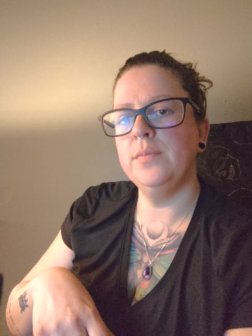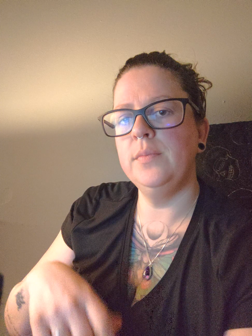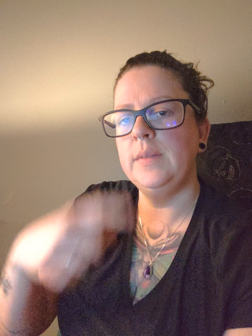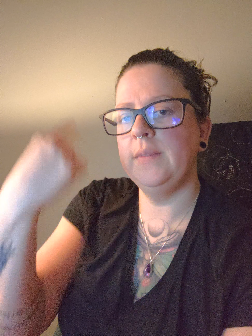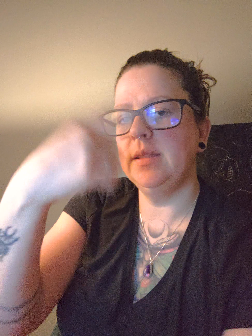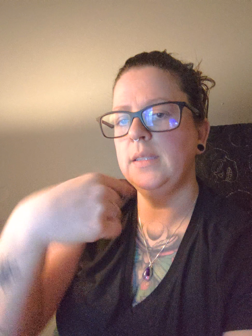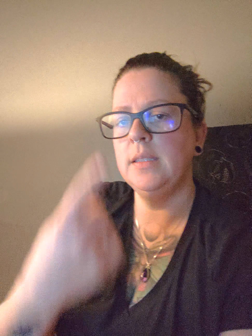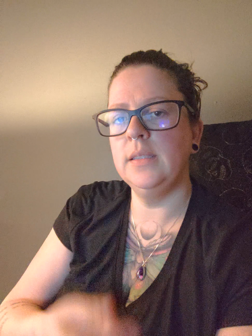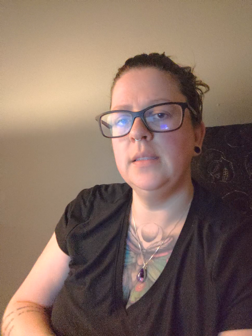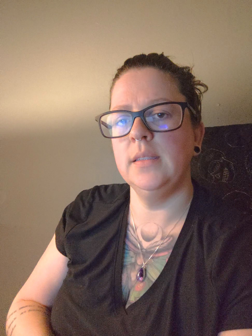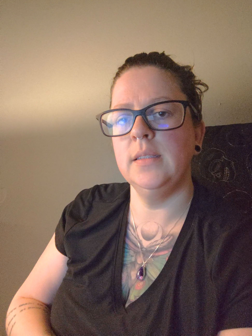face